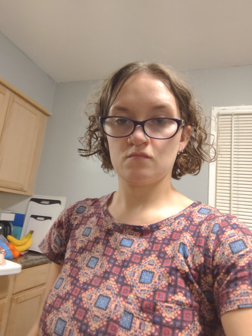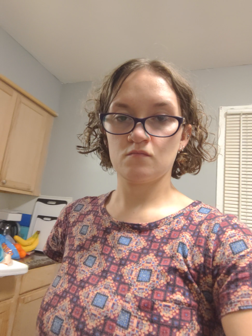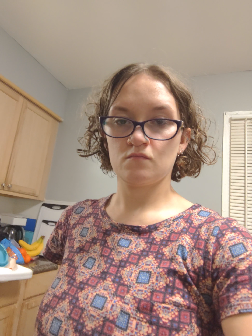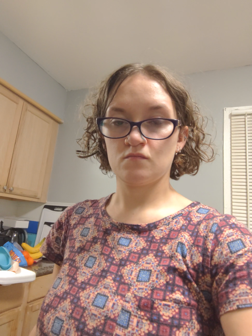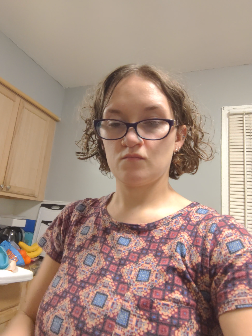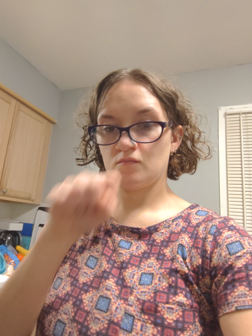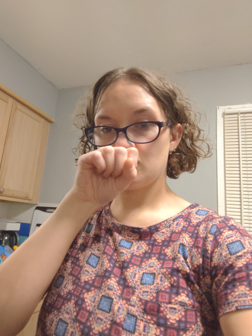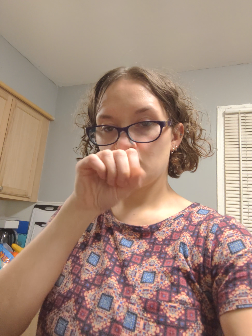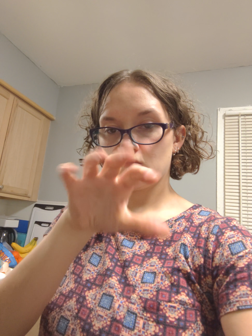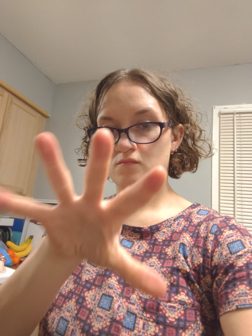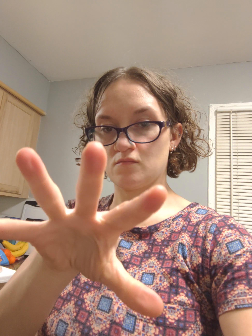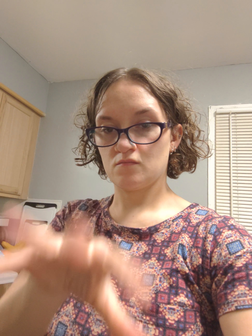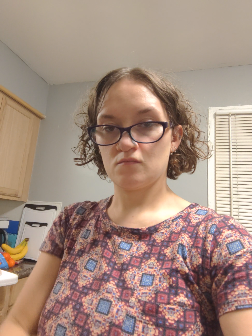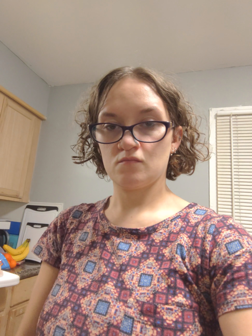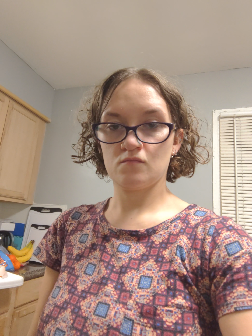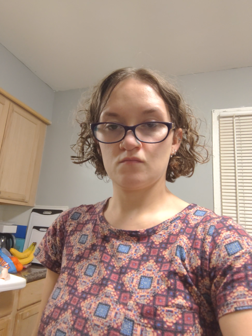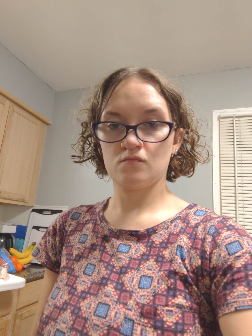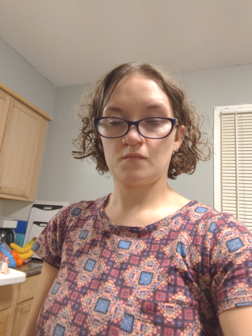blow